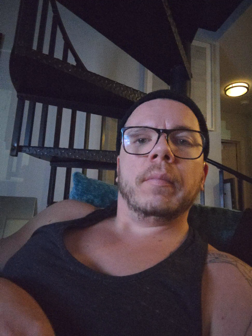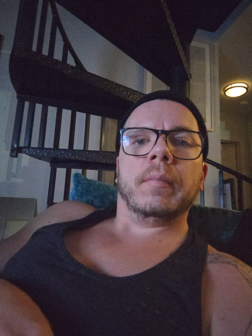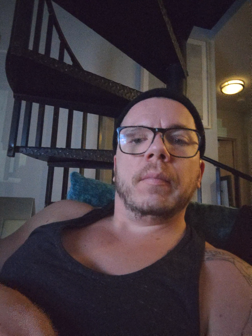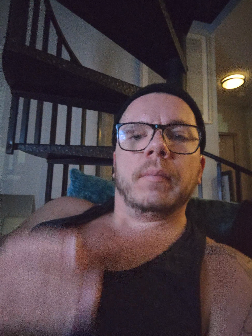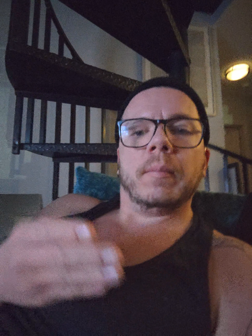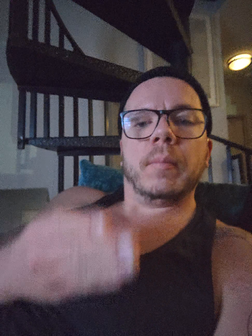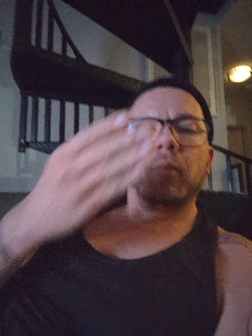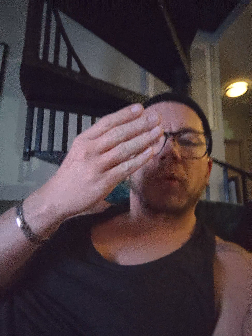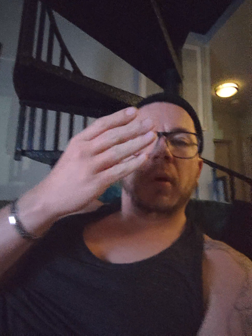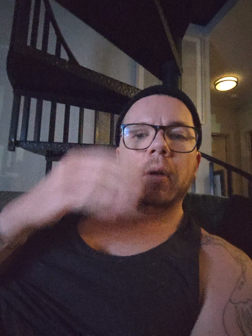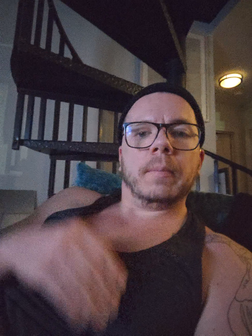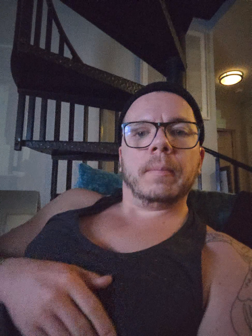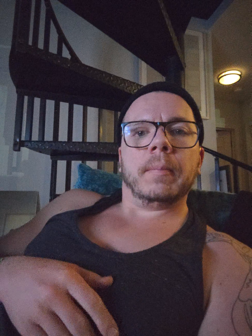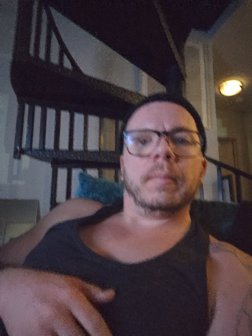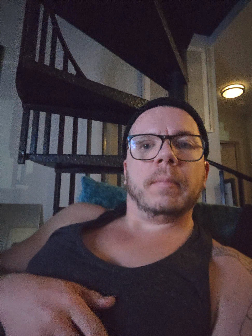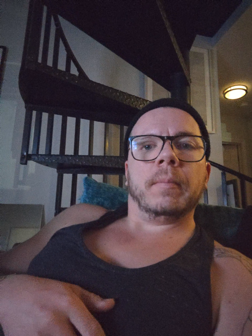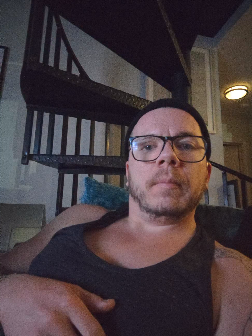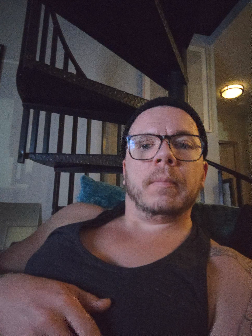morning